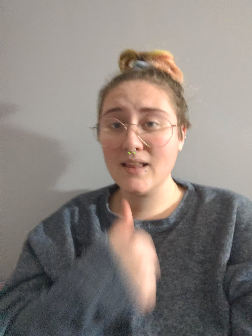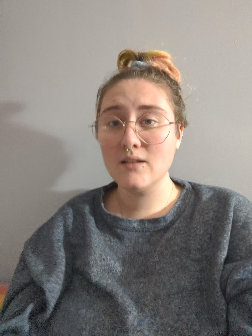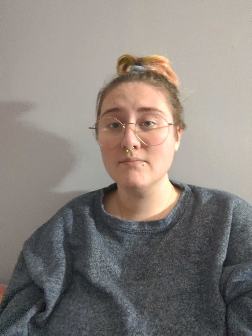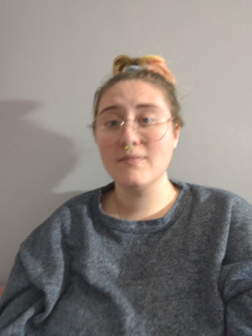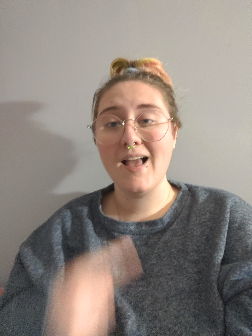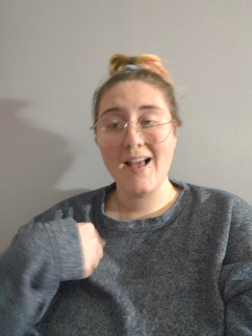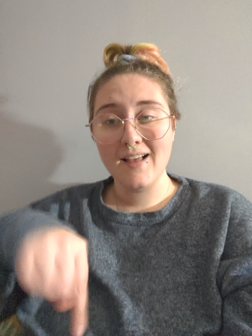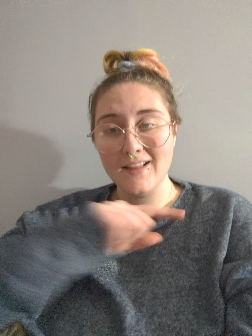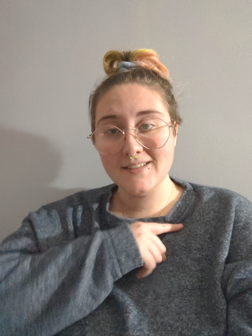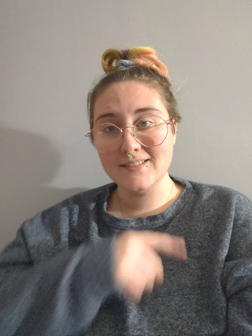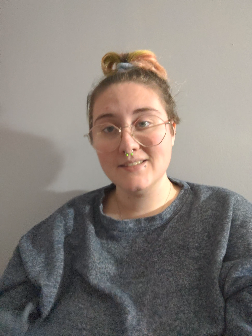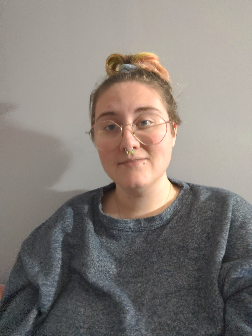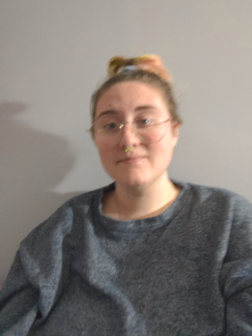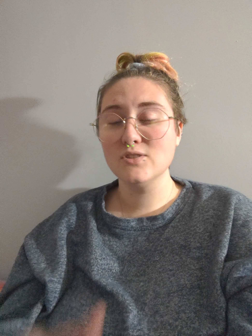we